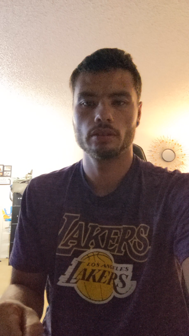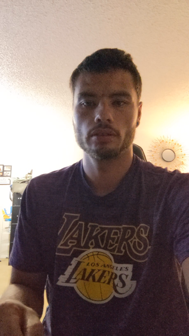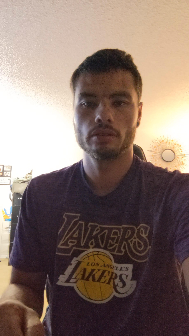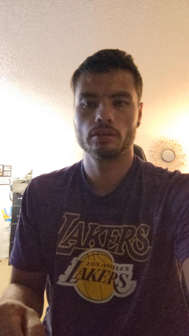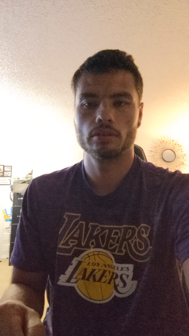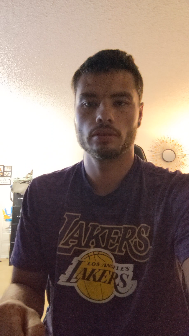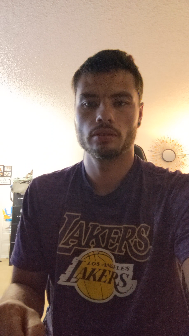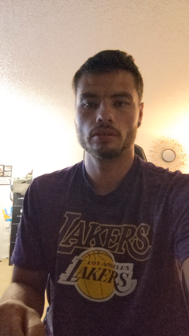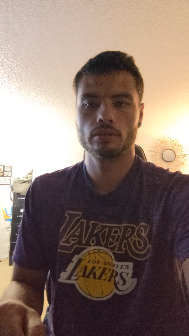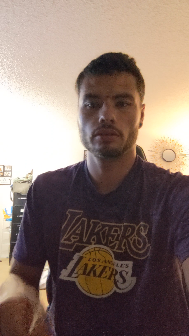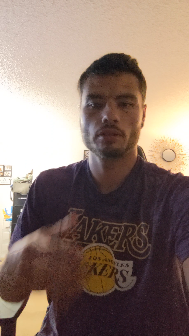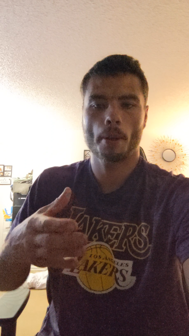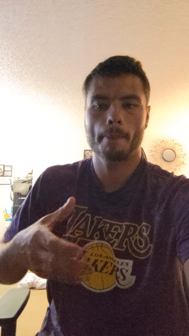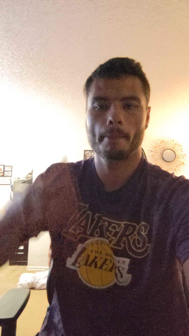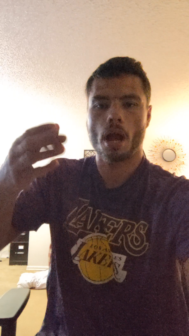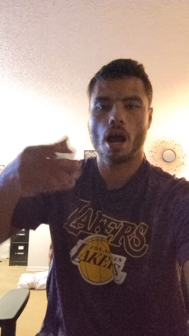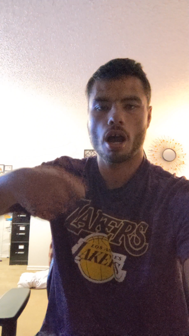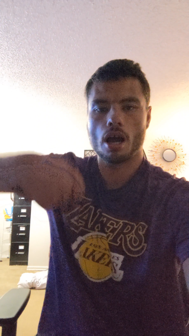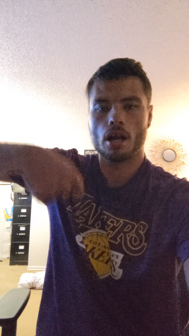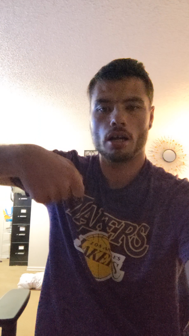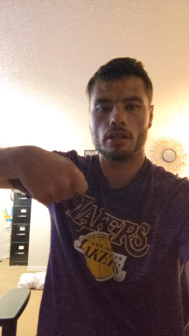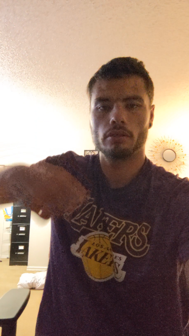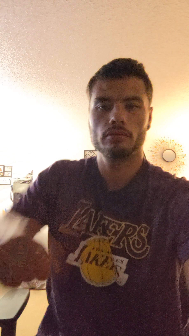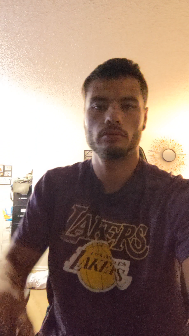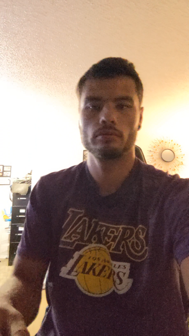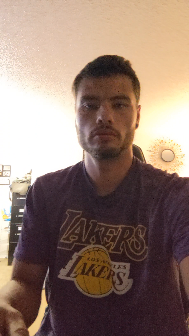bucket